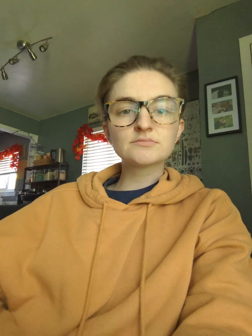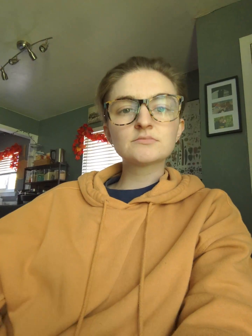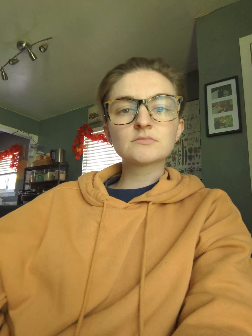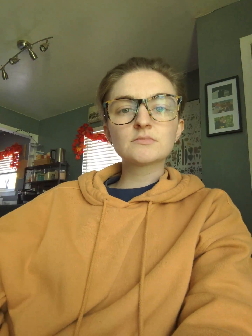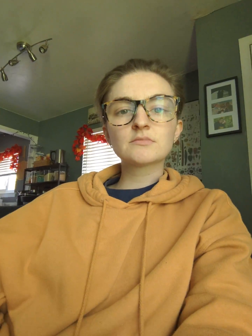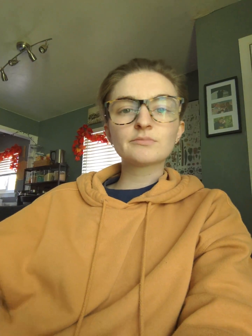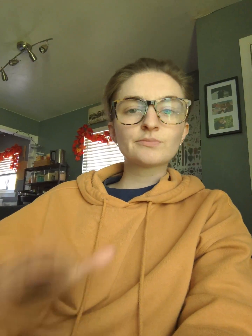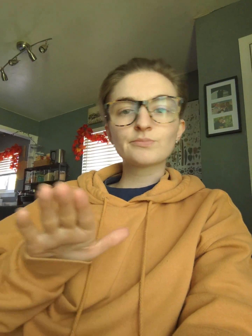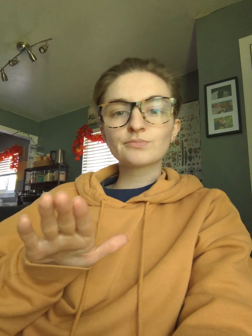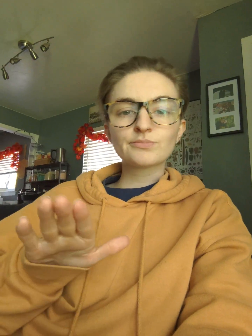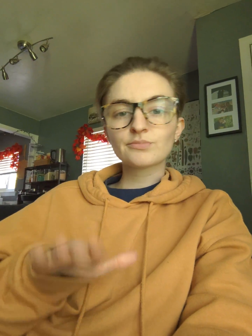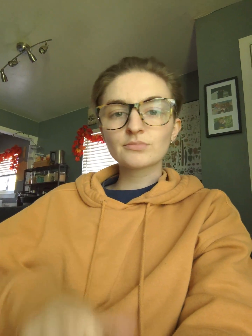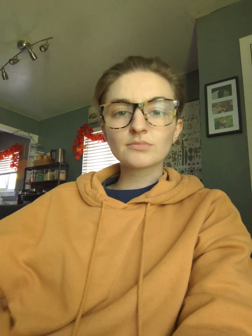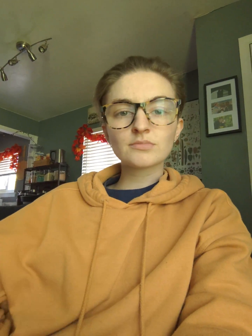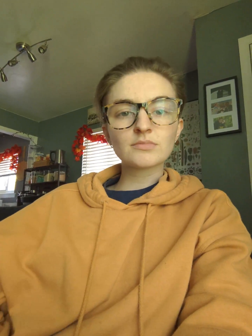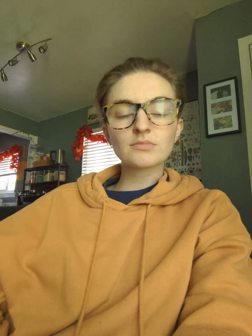penguin